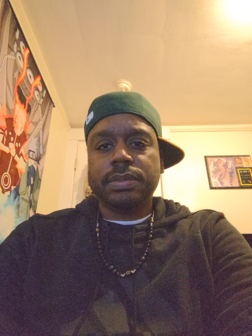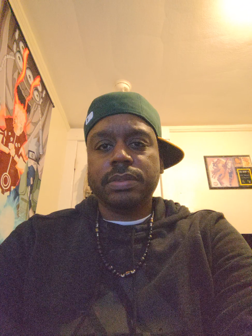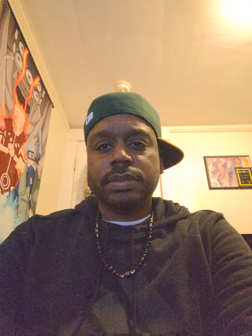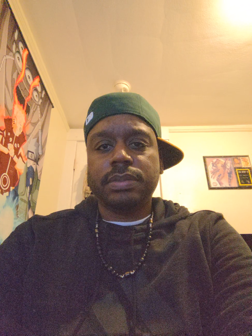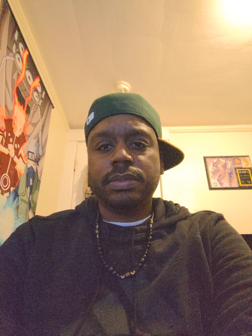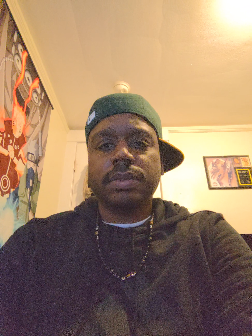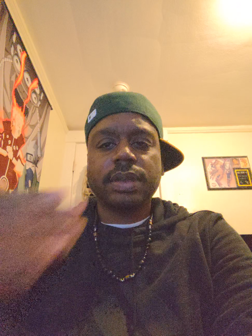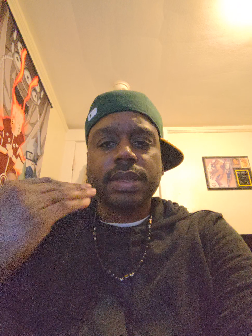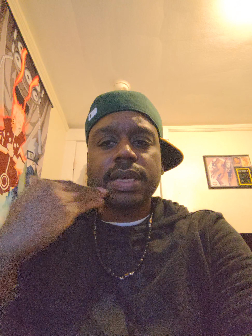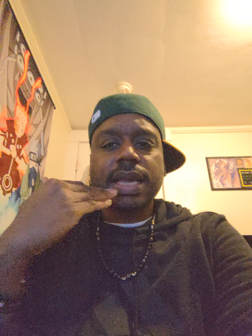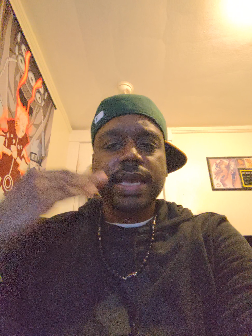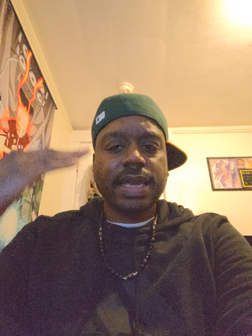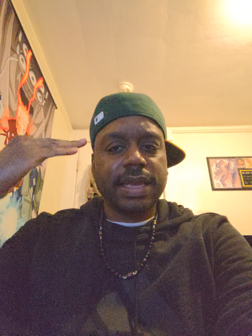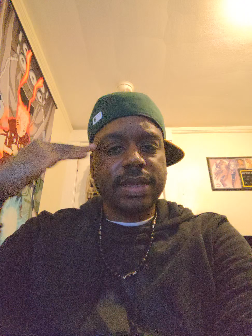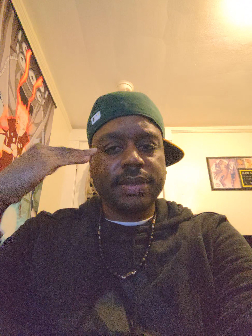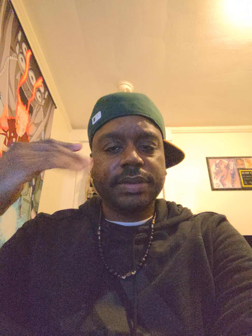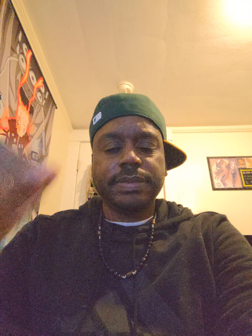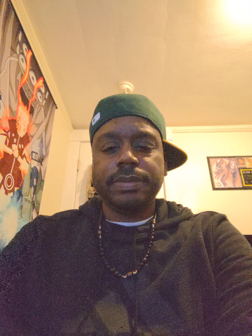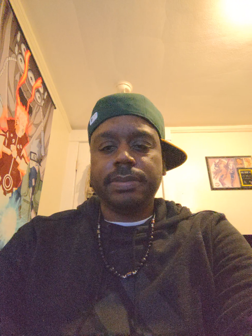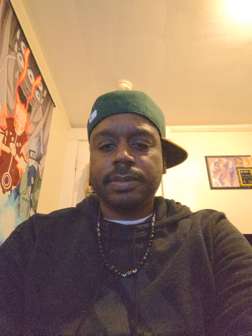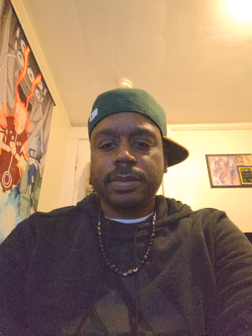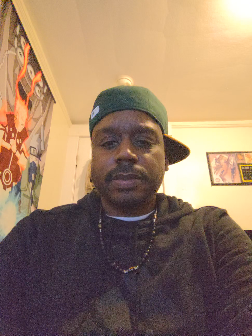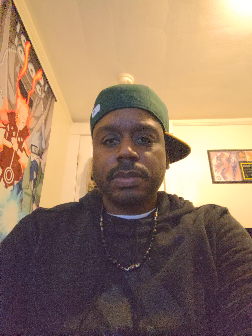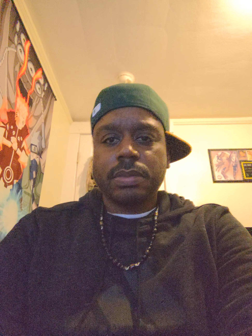head